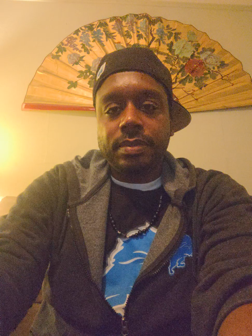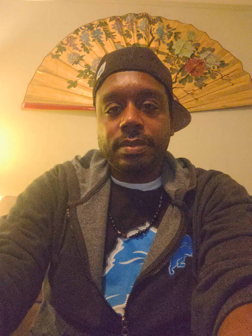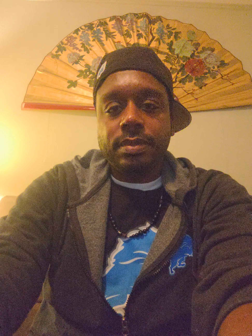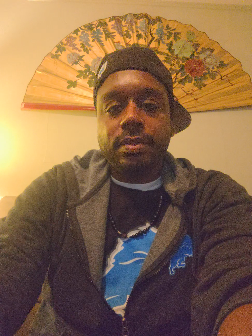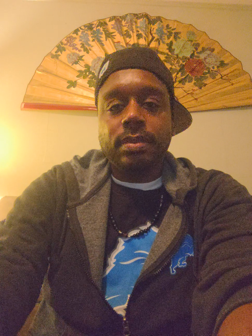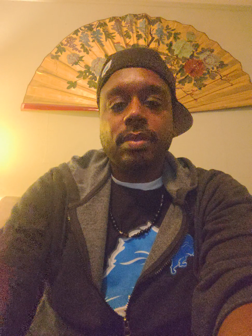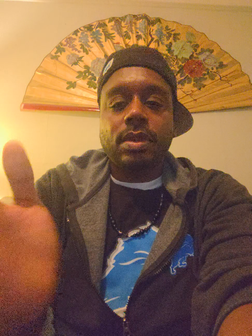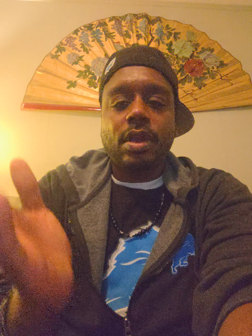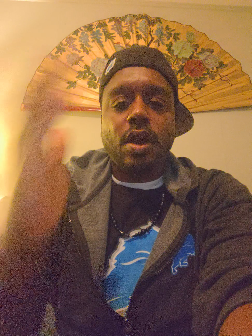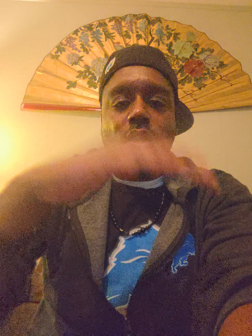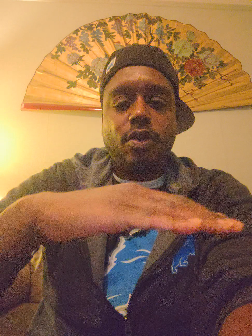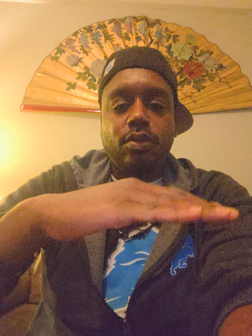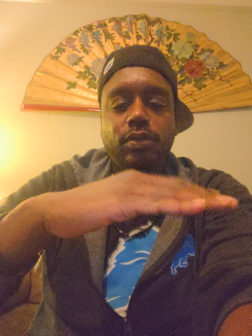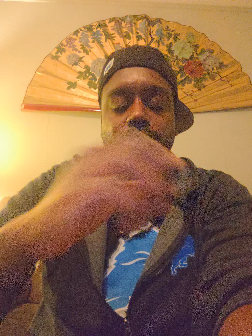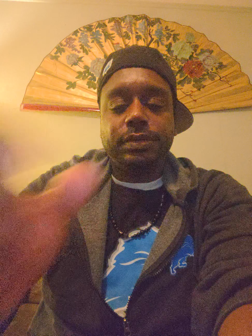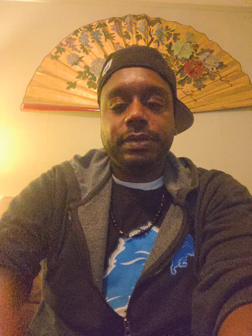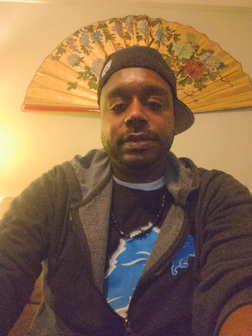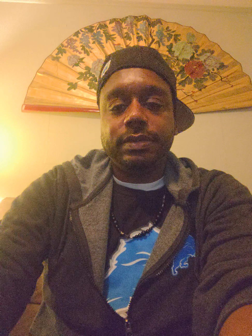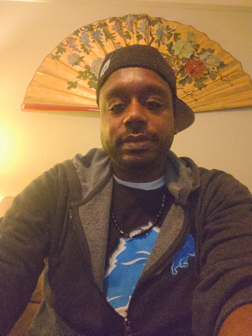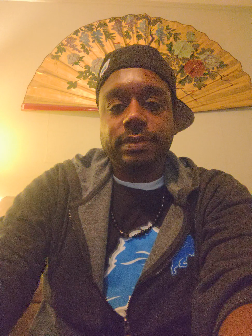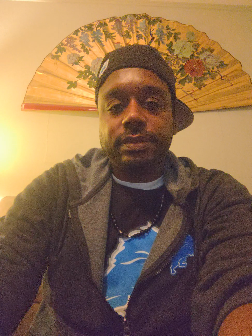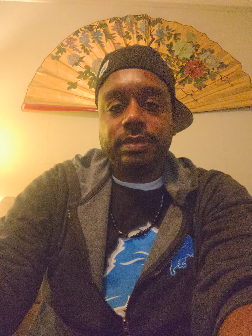on